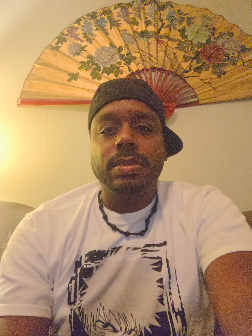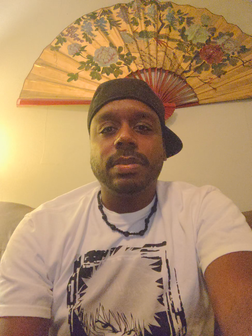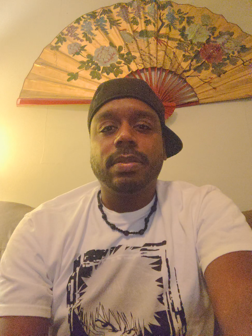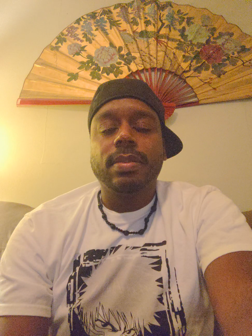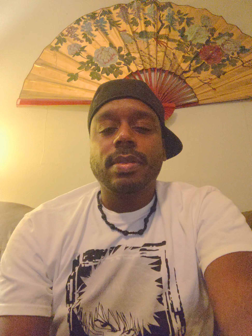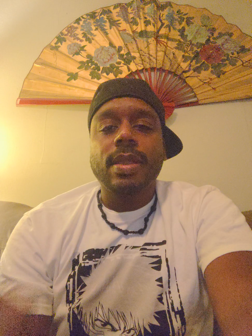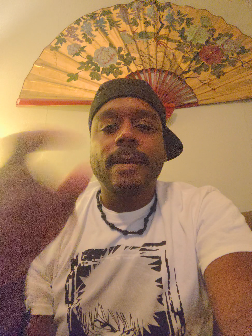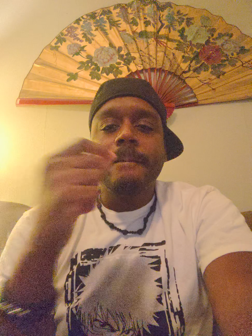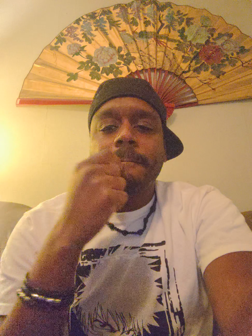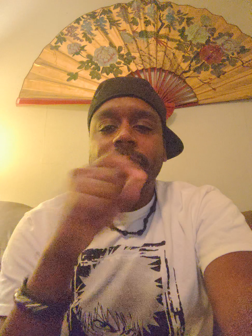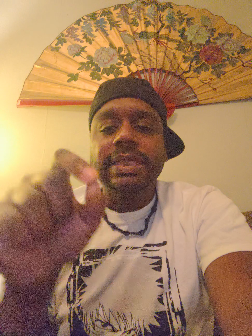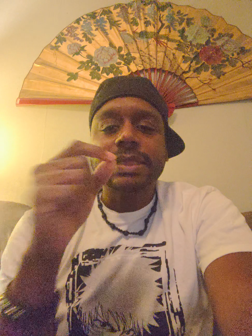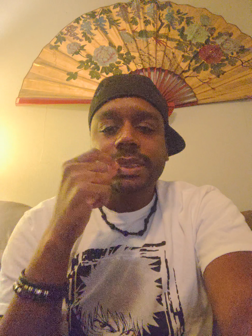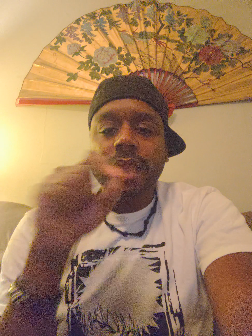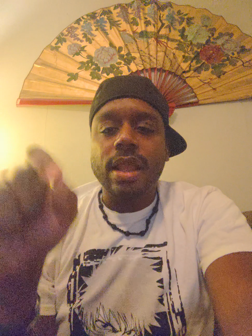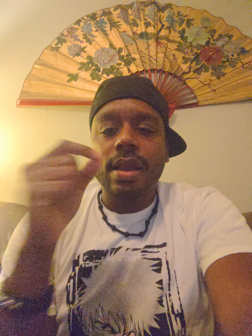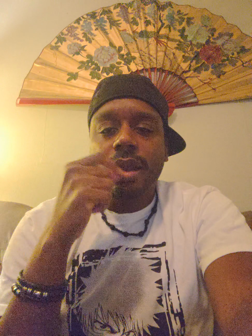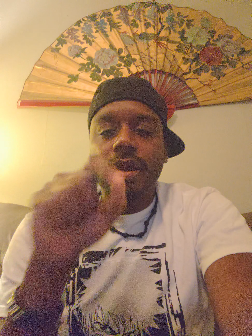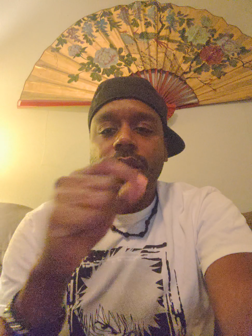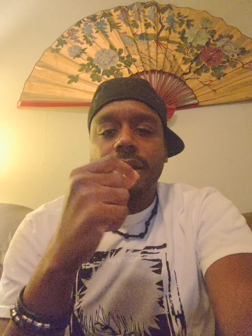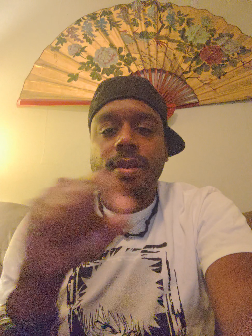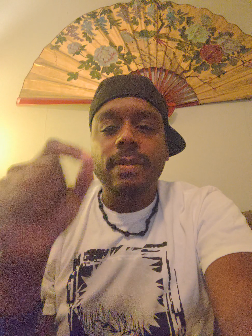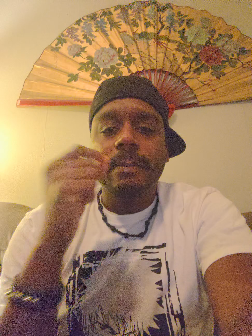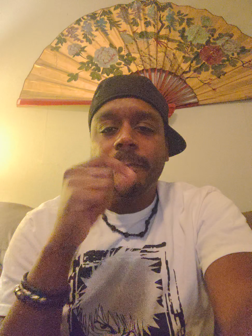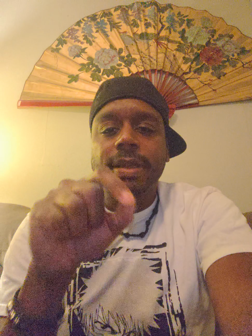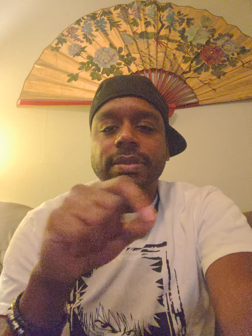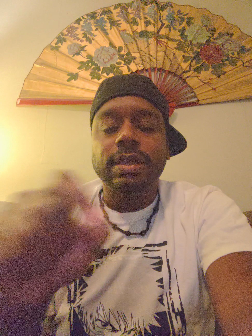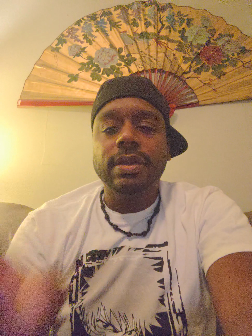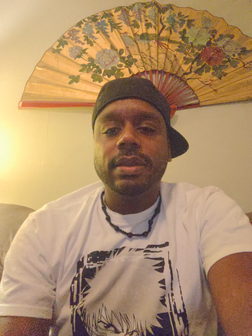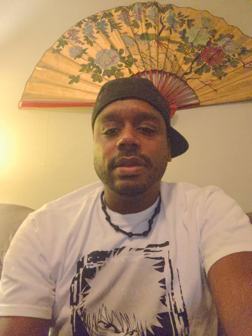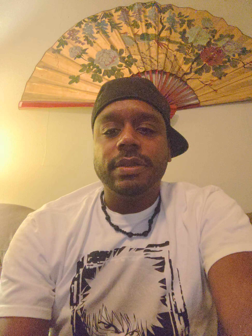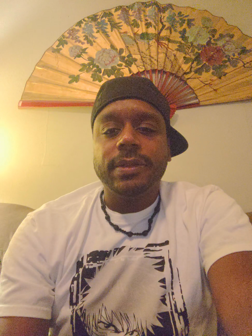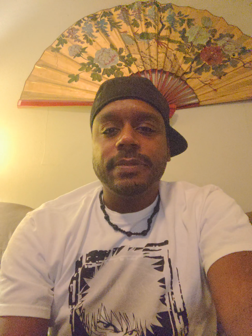pencil